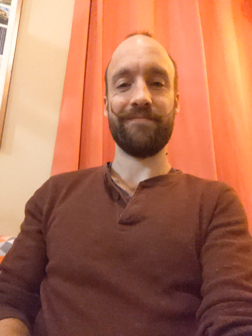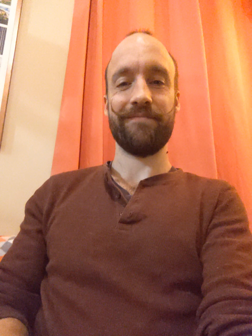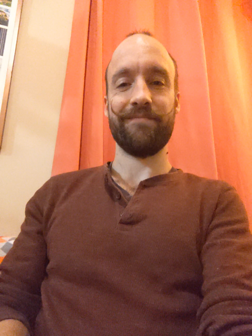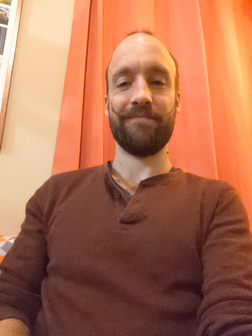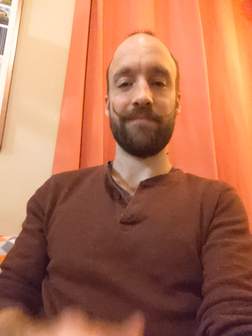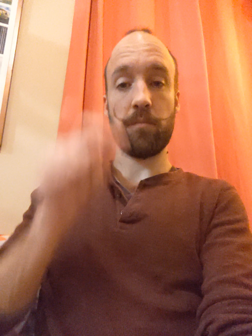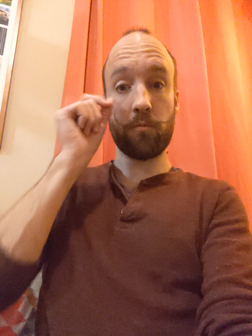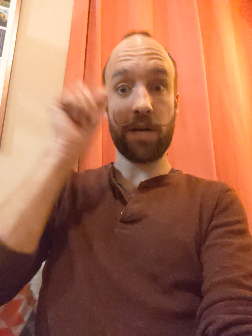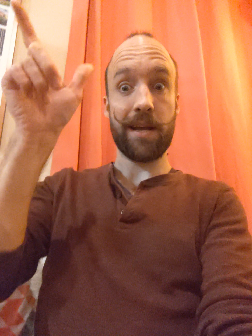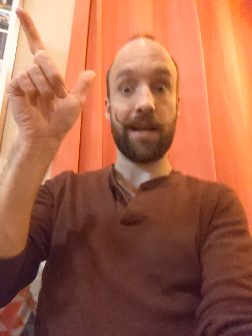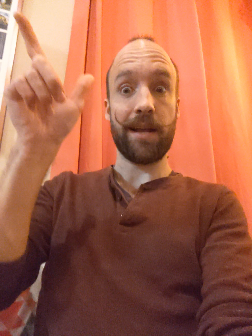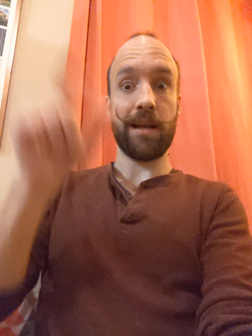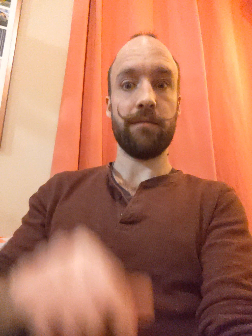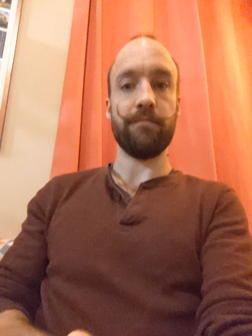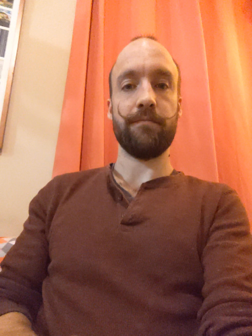wake